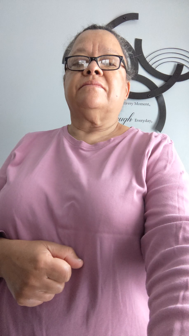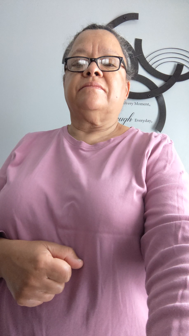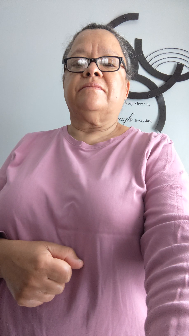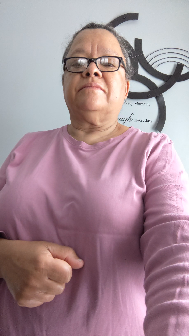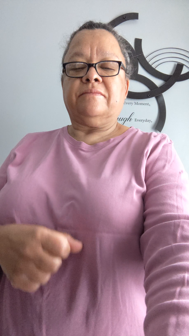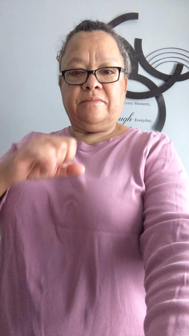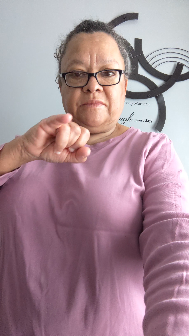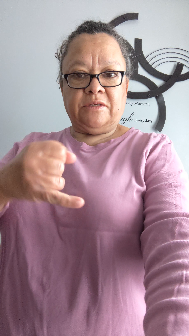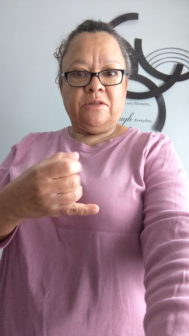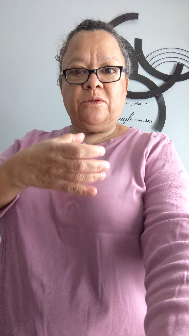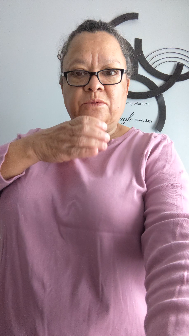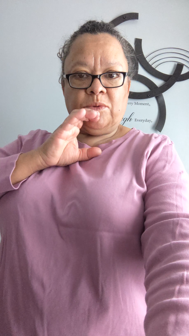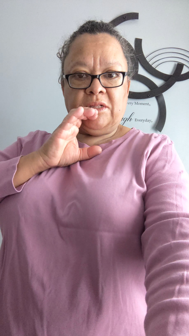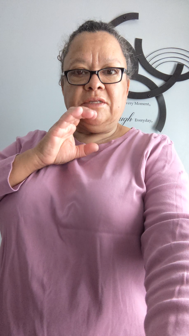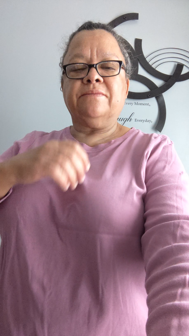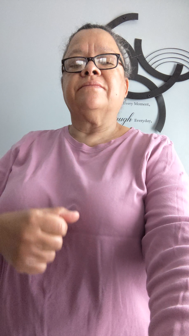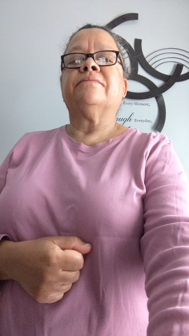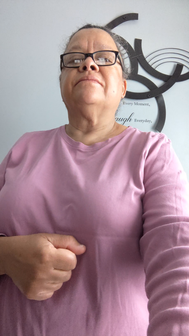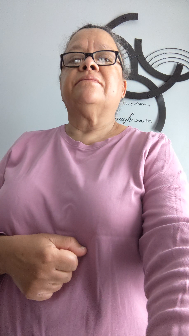juice